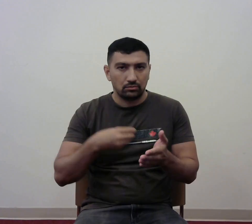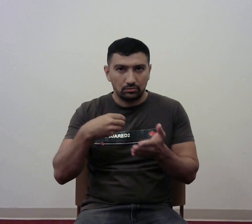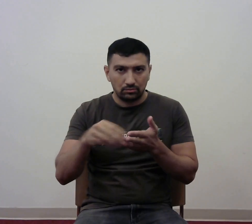almaq